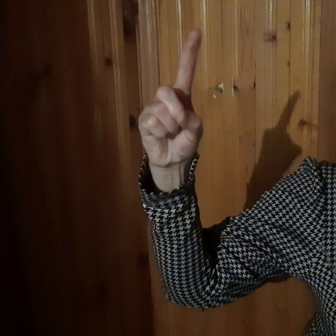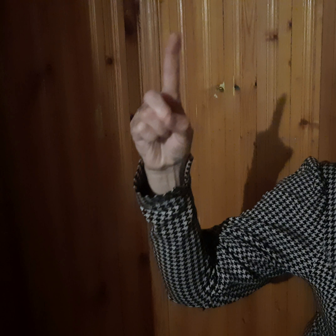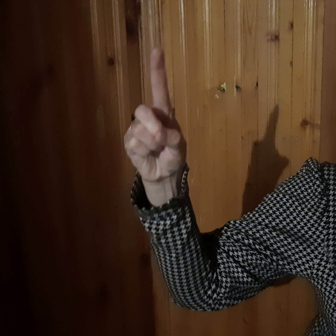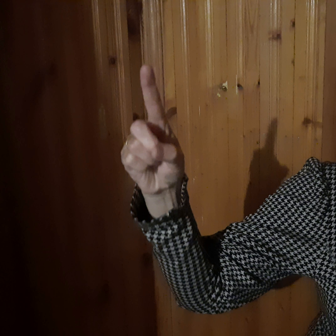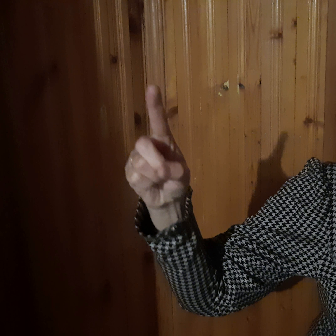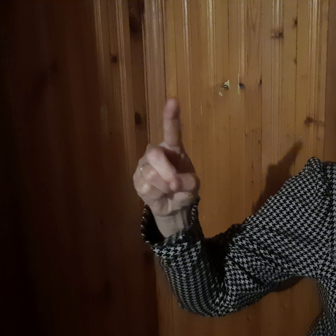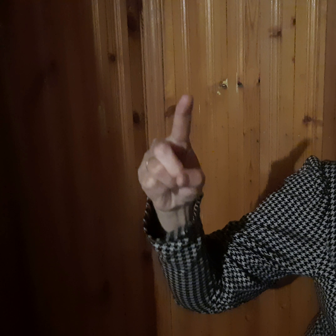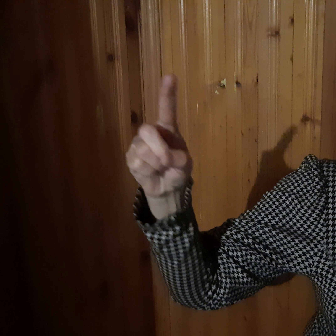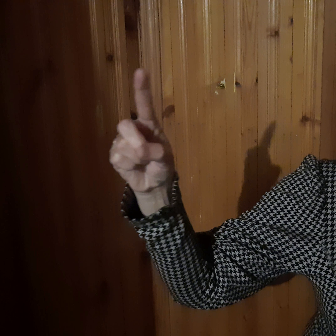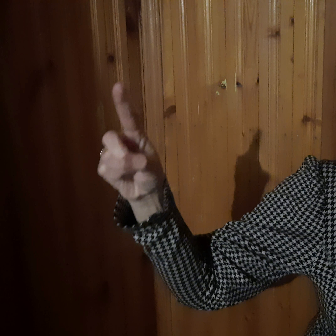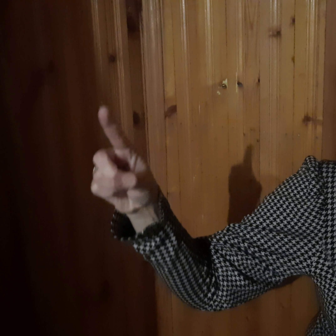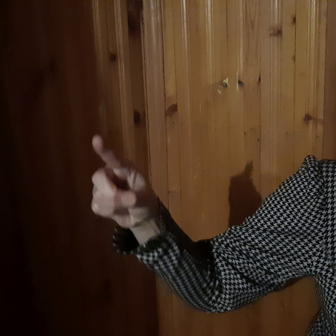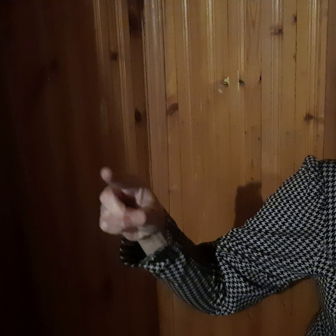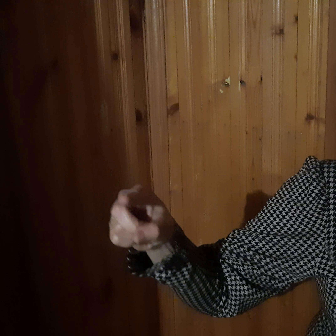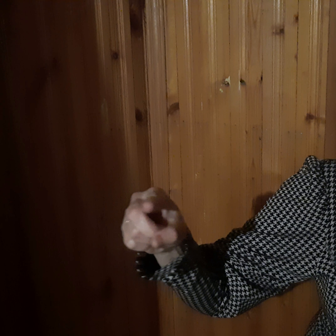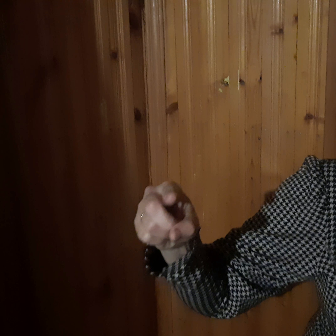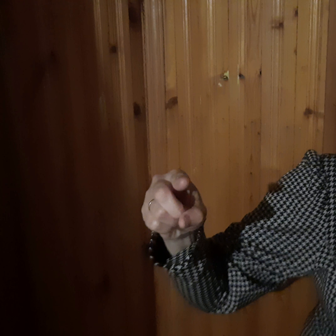З